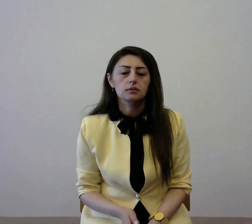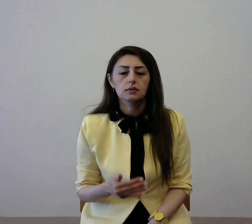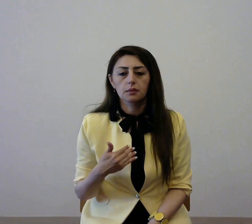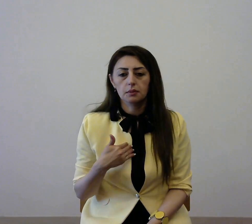mən